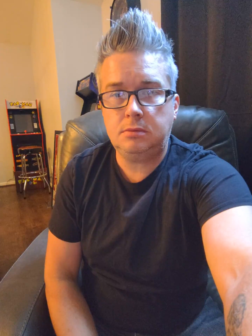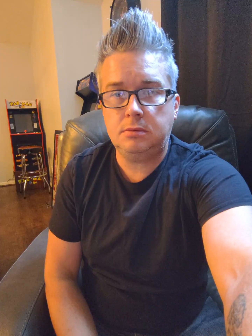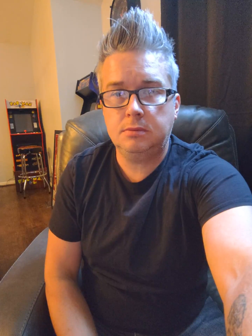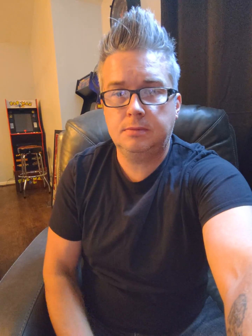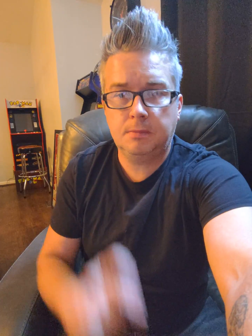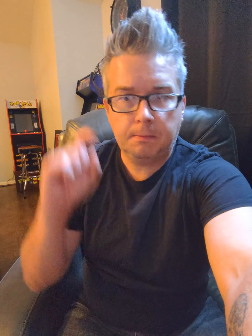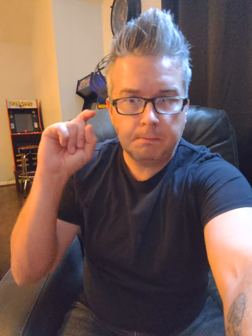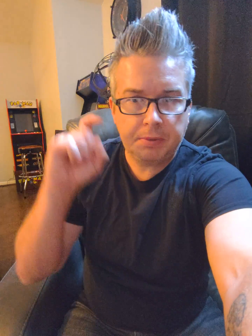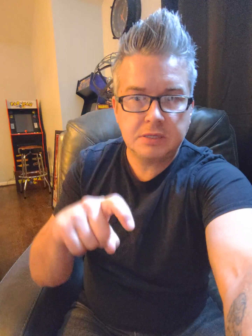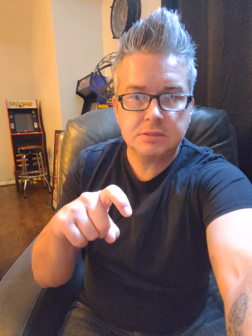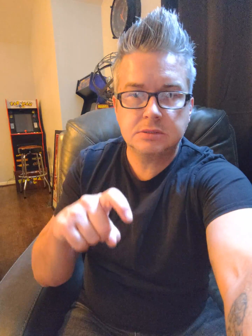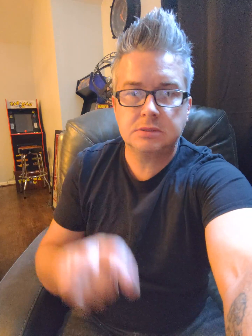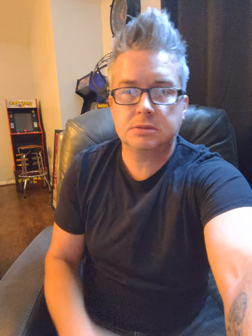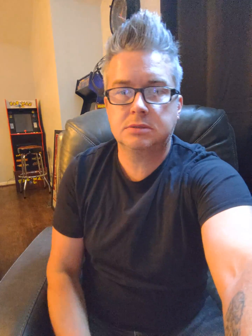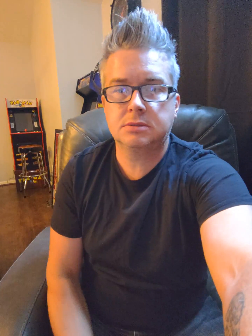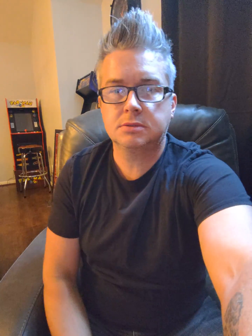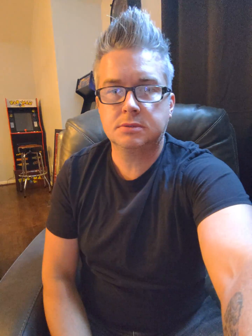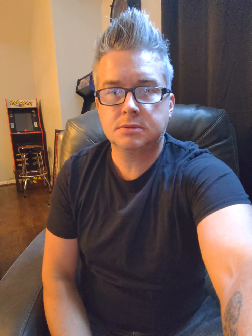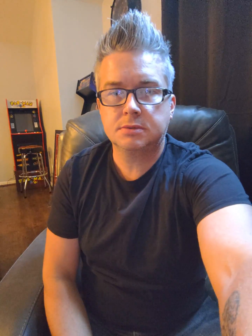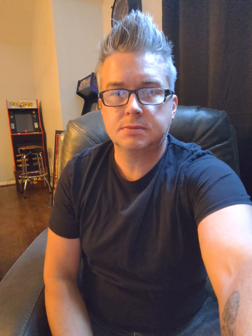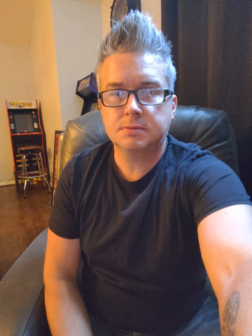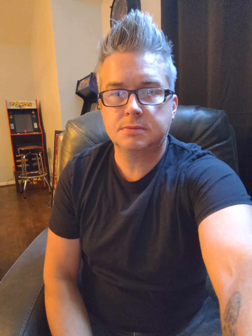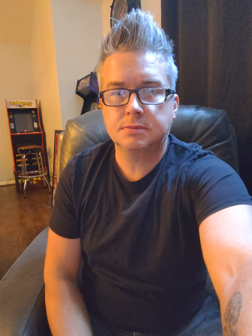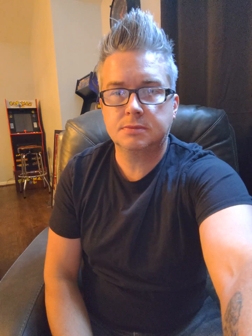must